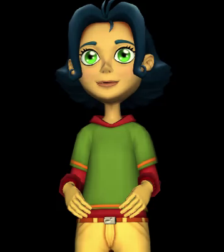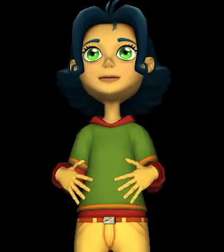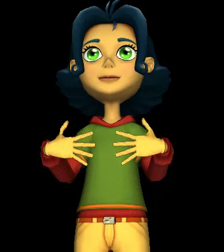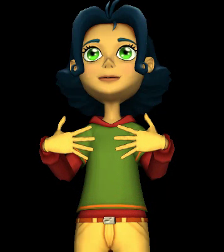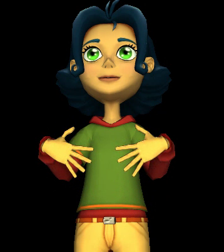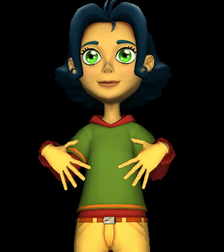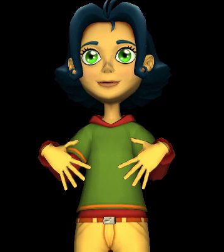تحقيق